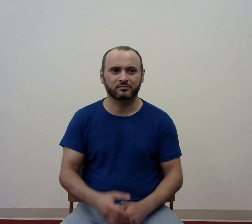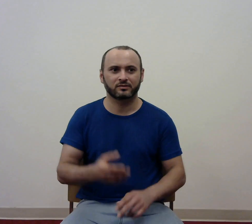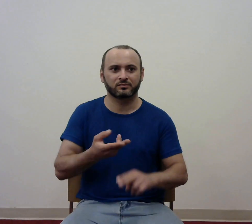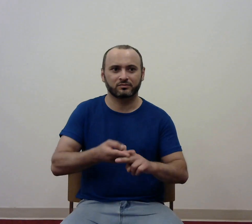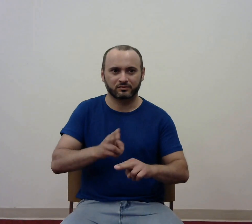bu